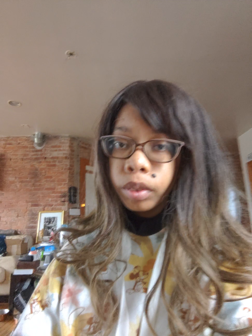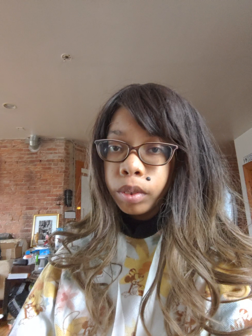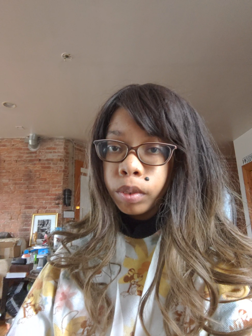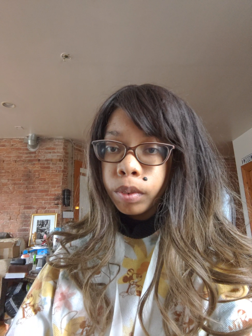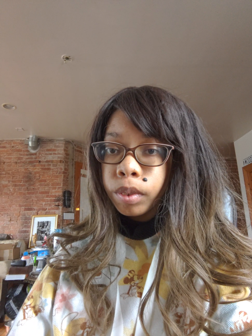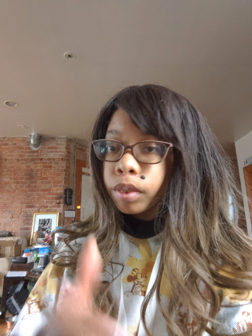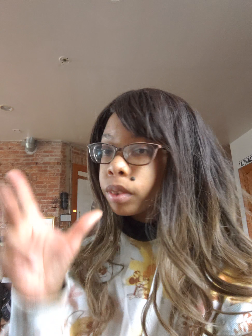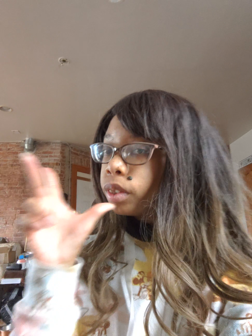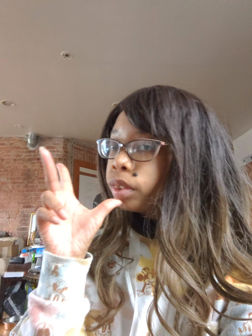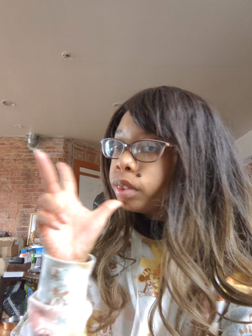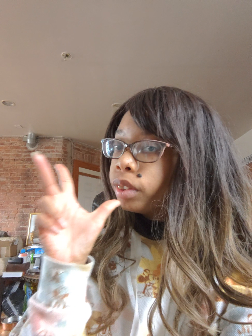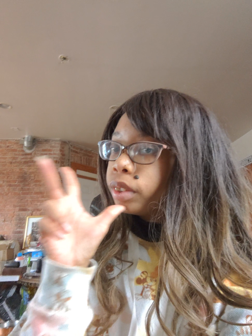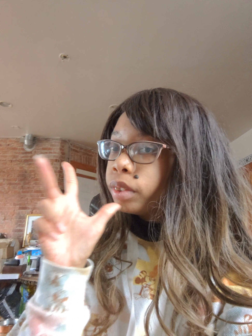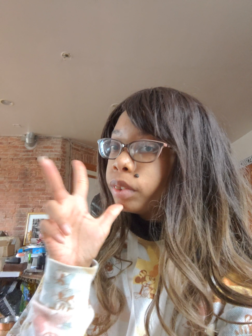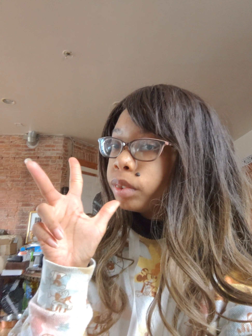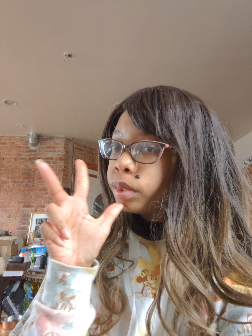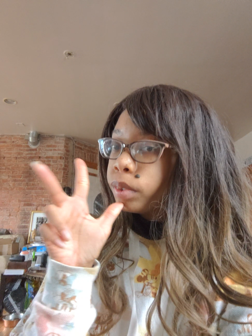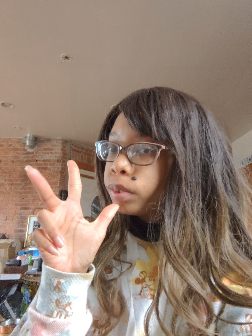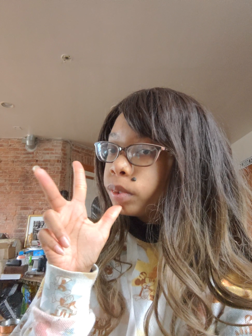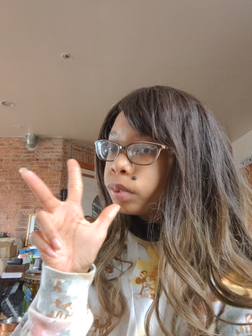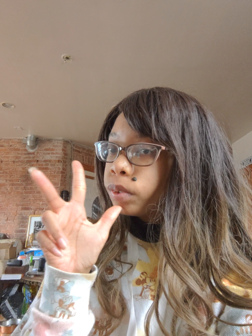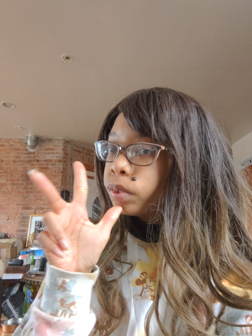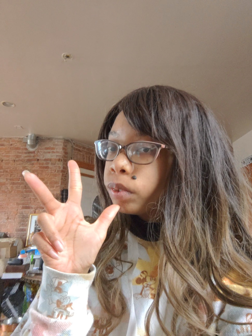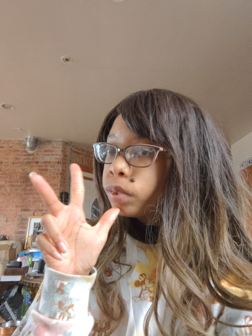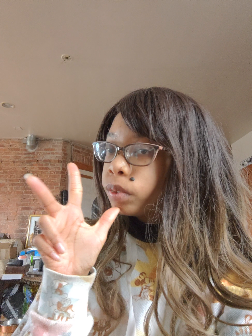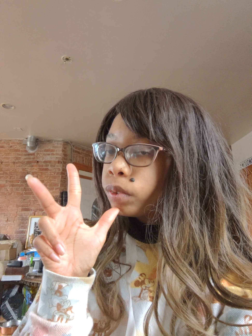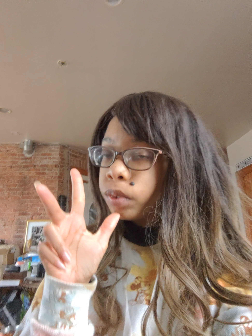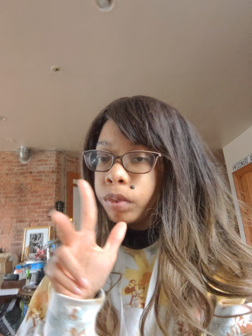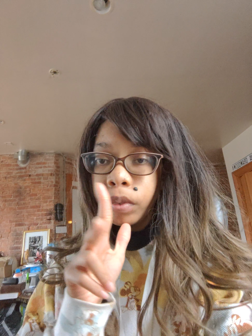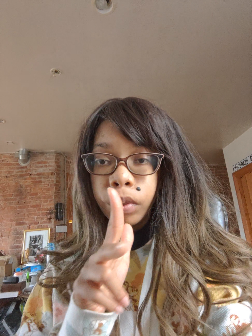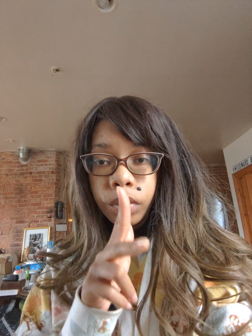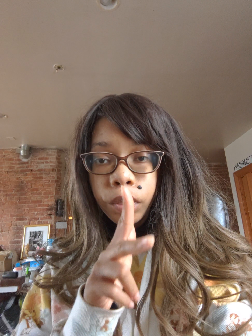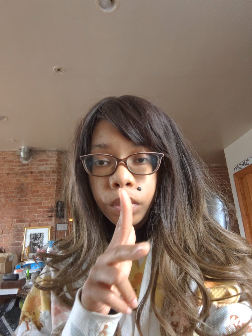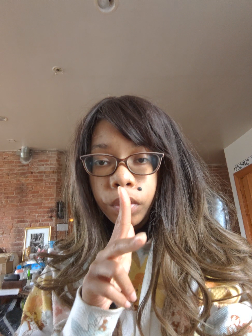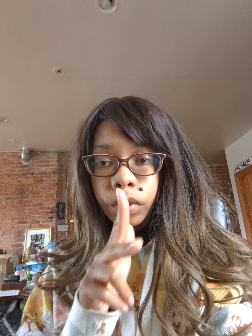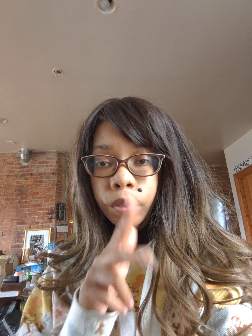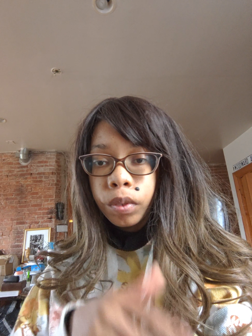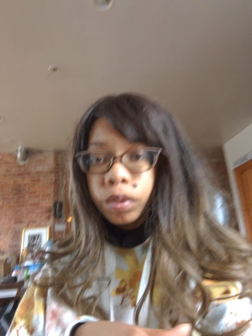hen